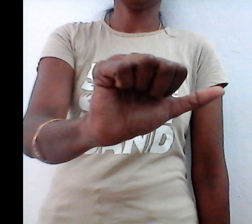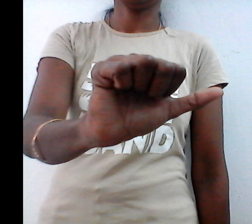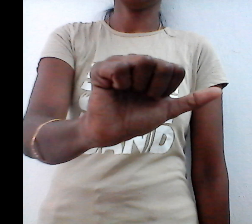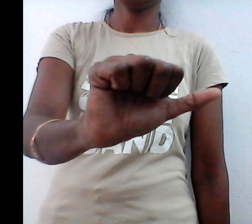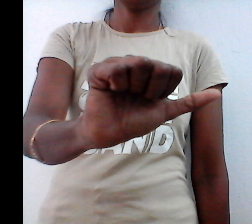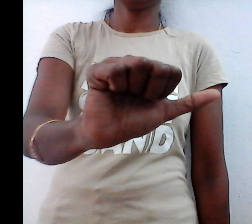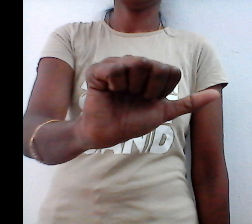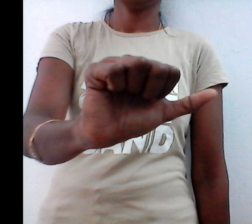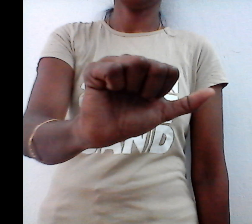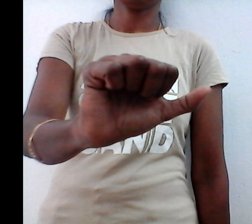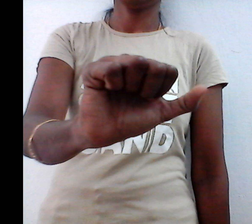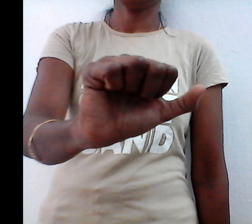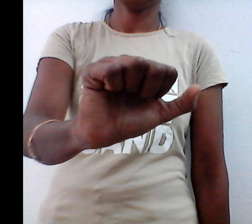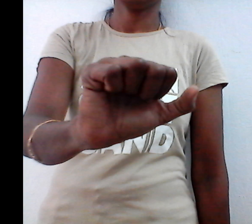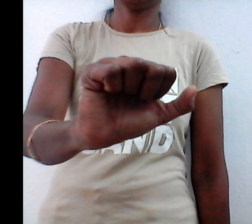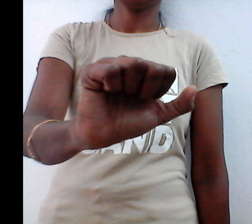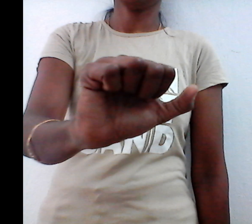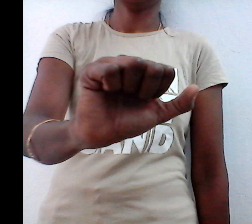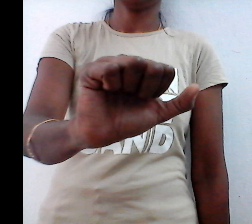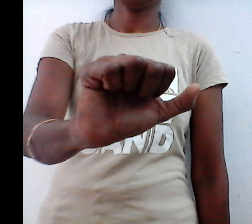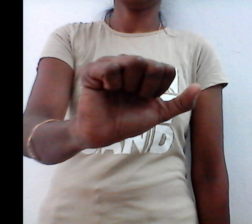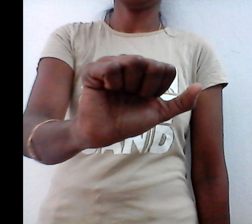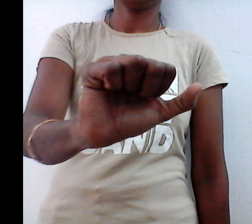ഏ